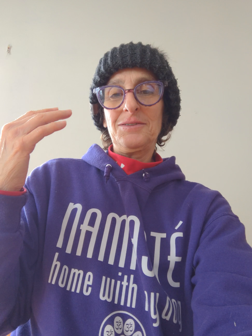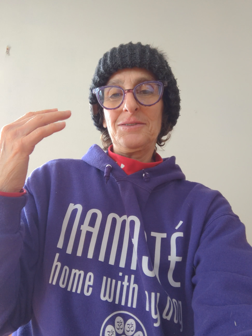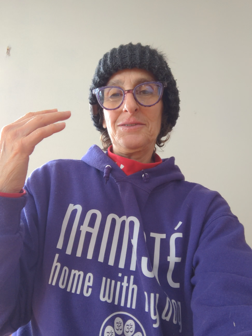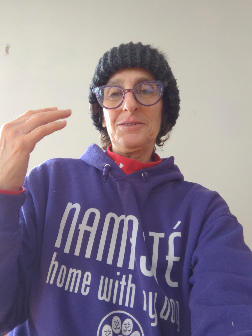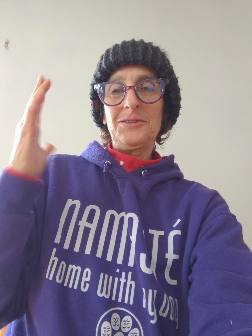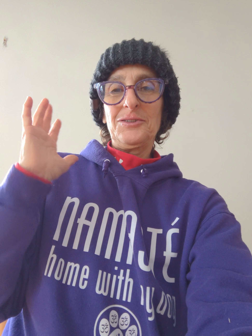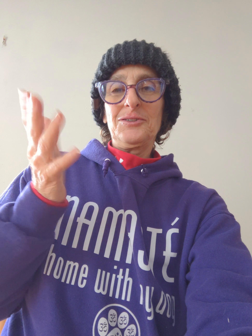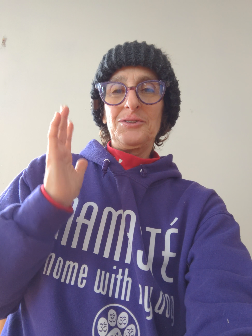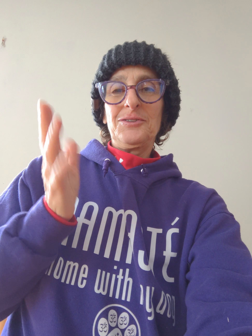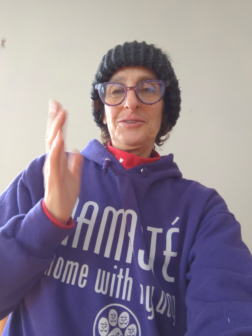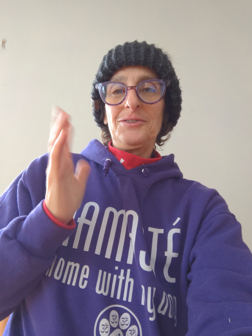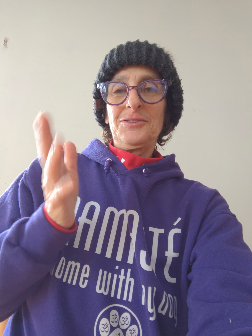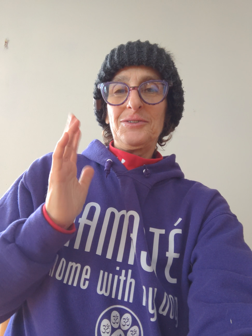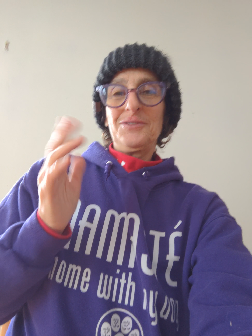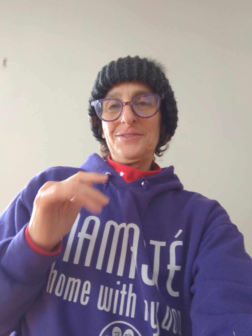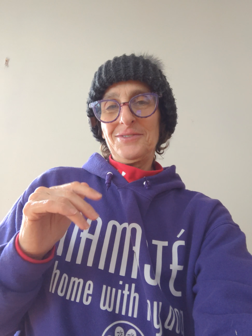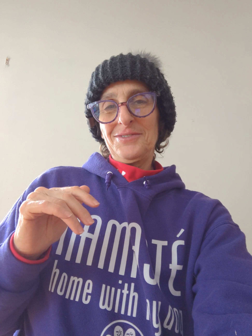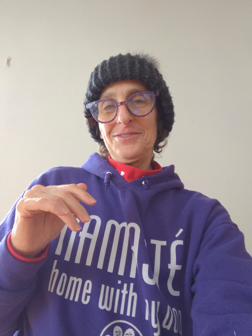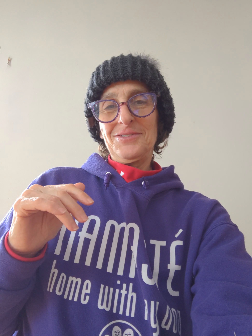talk